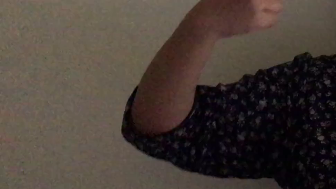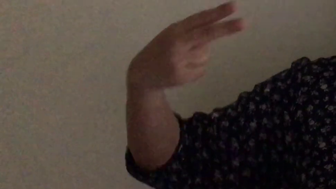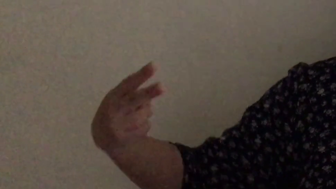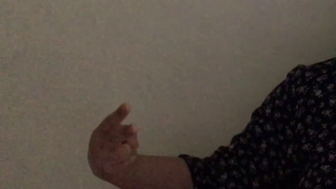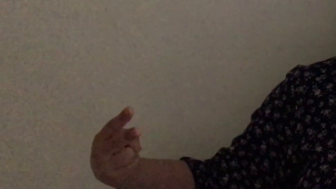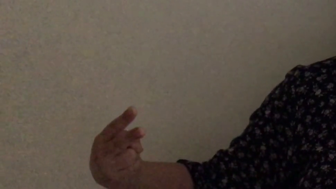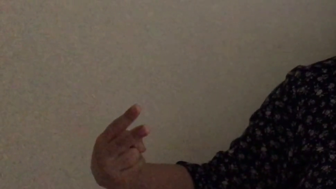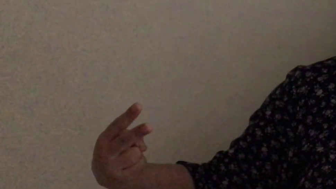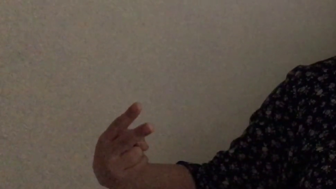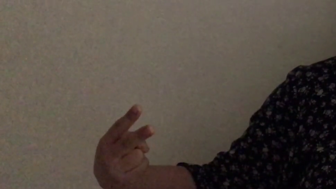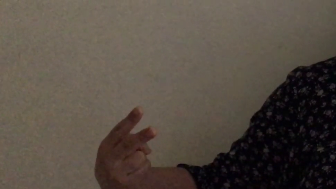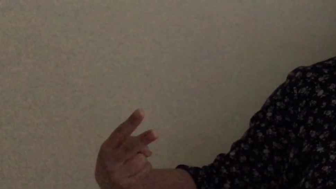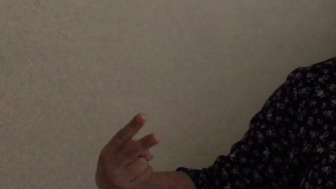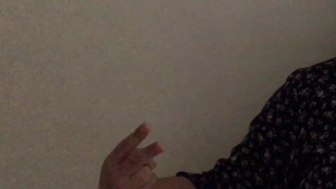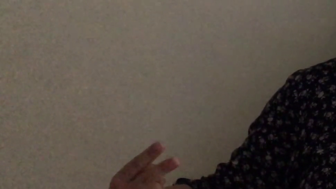ऐ